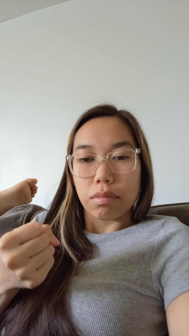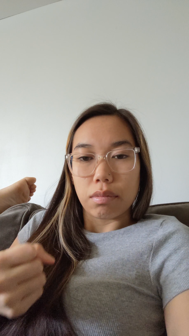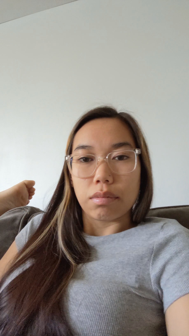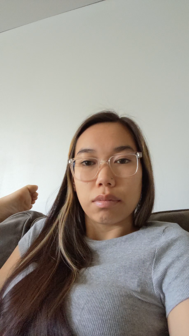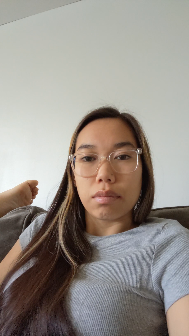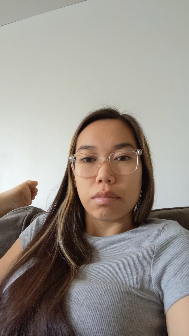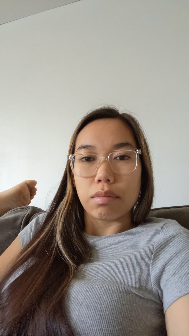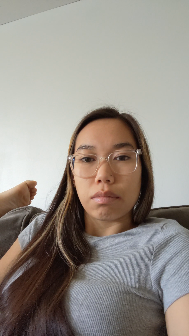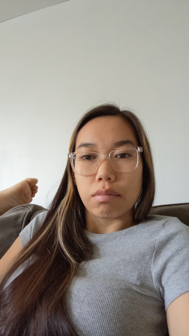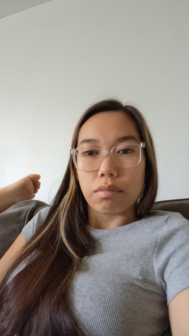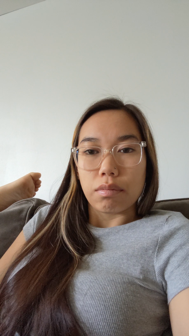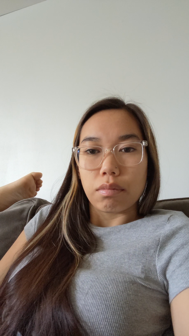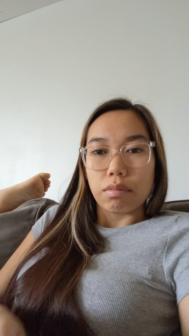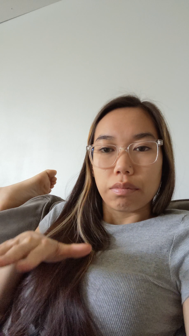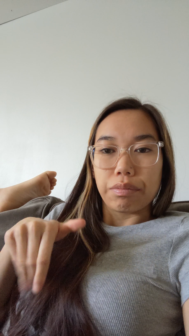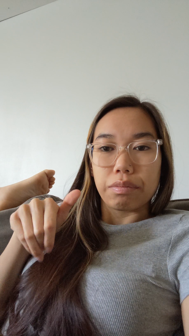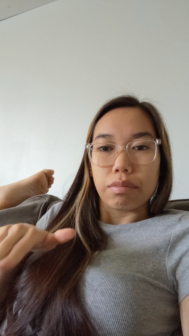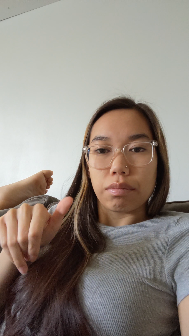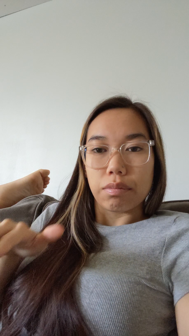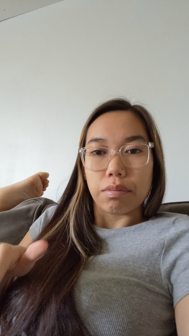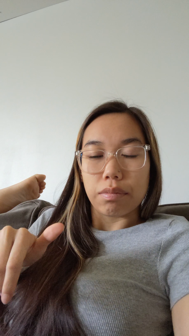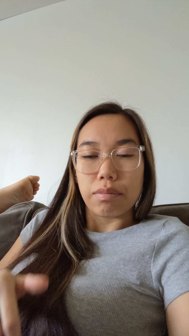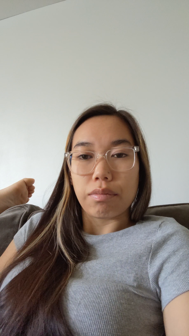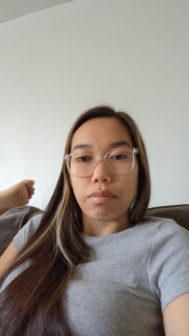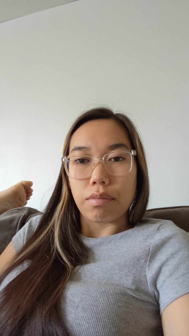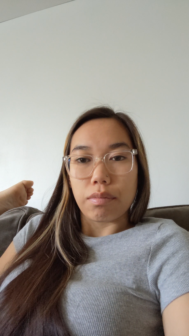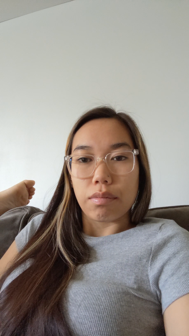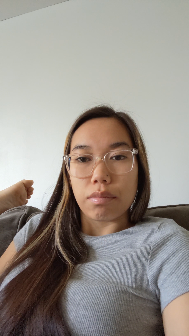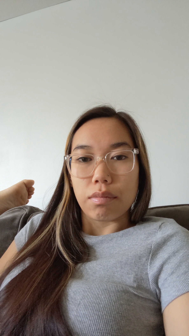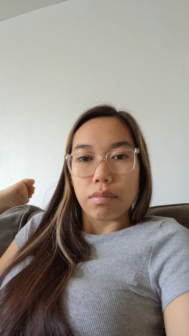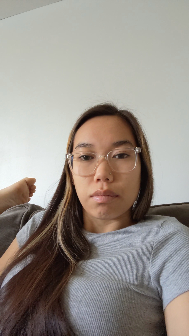pants